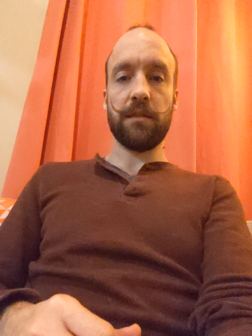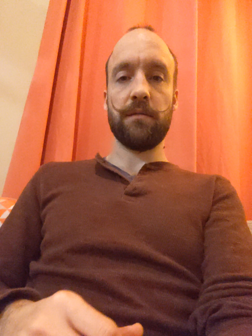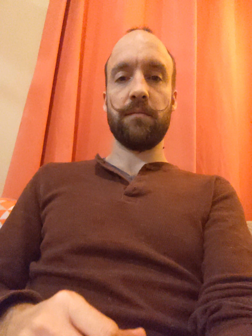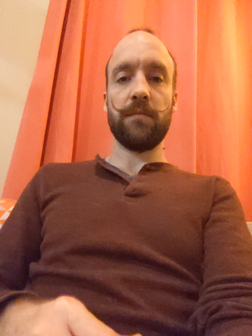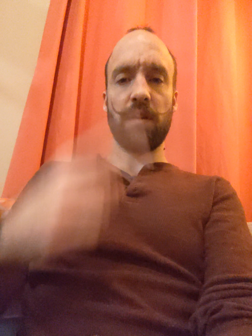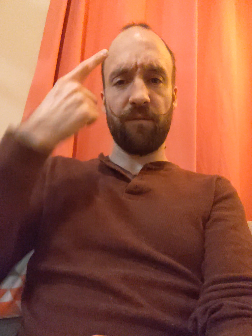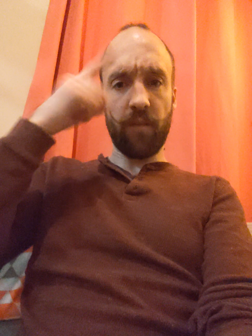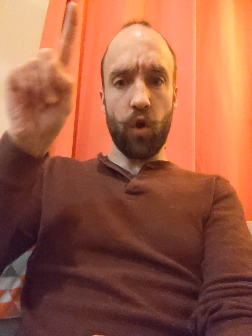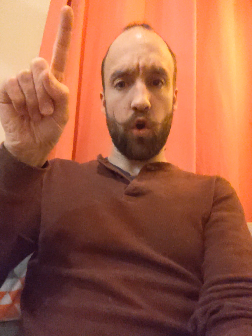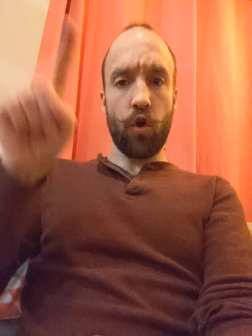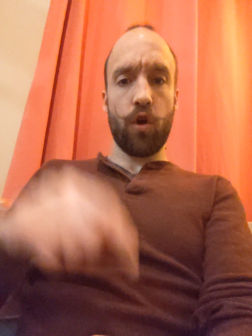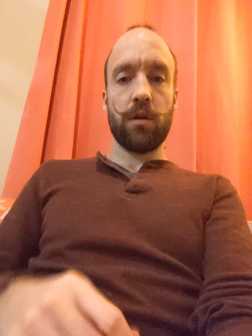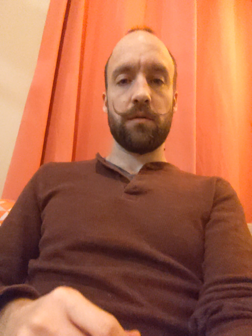for